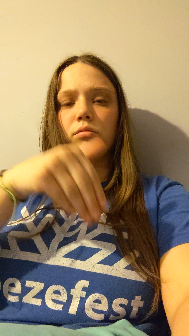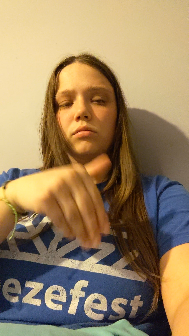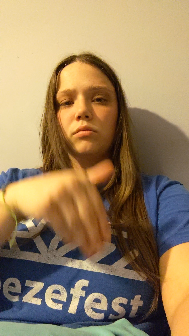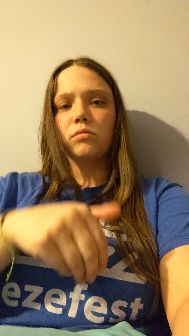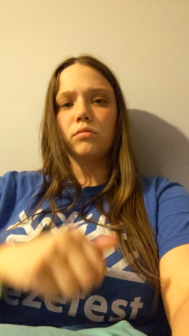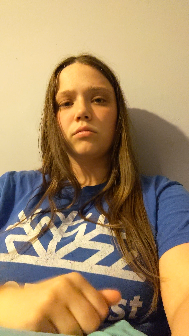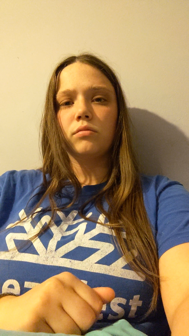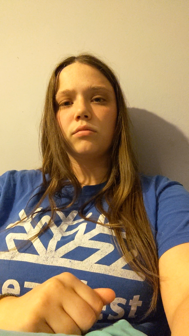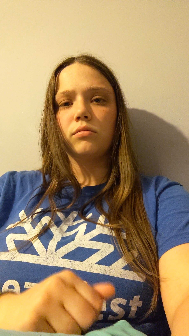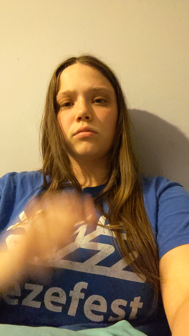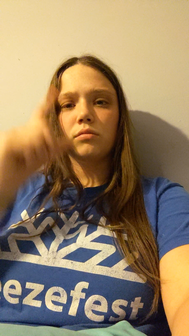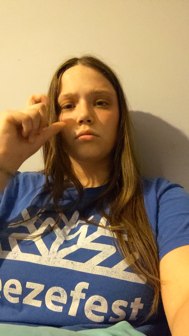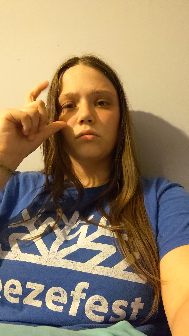camera